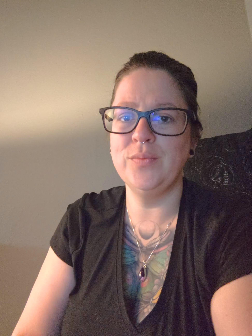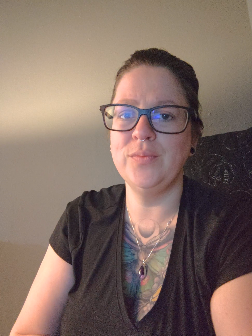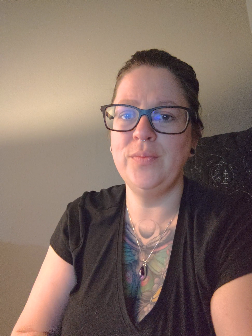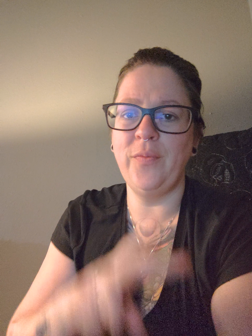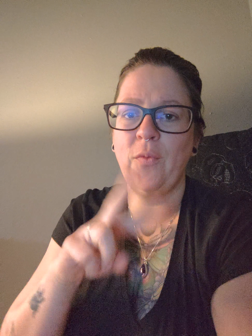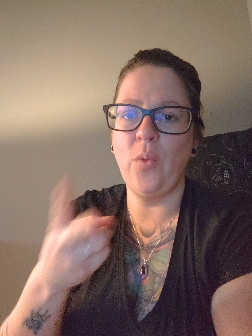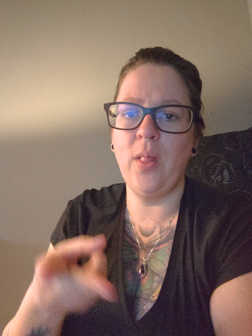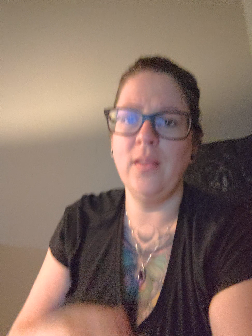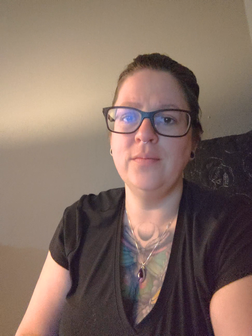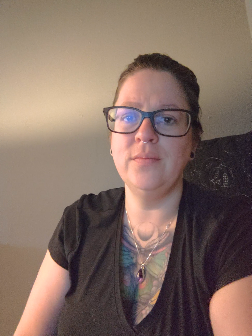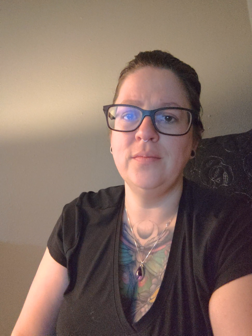fall